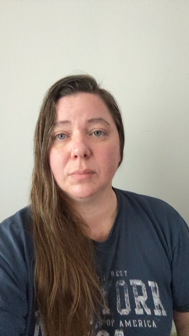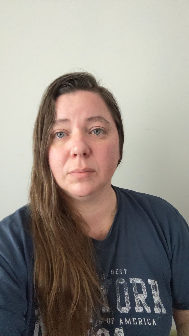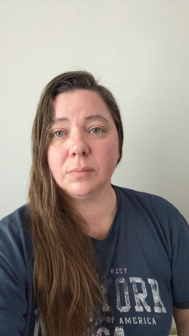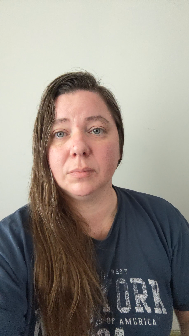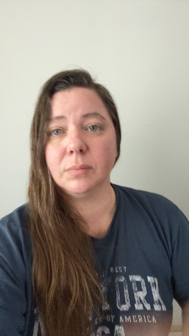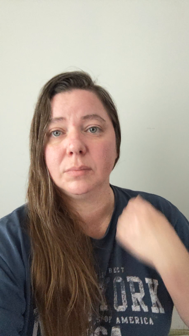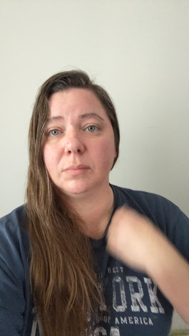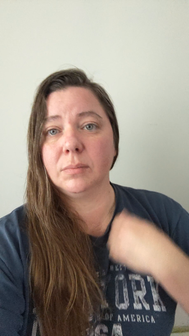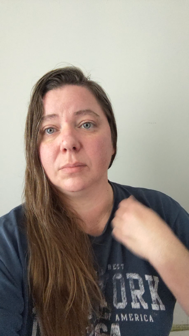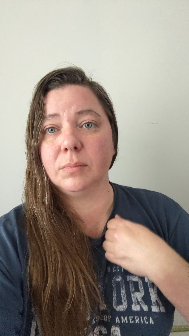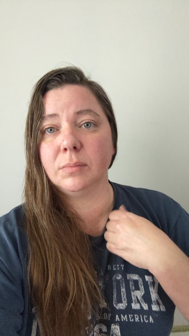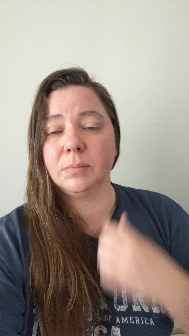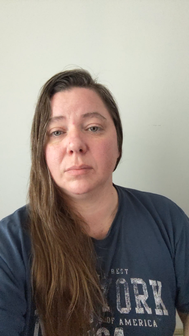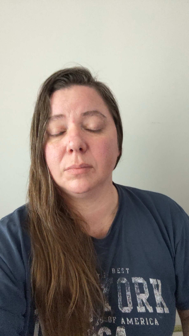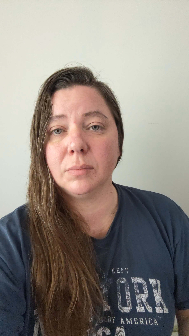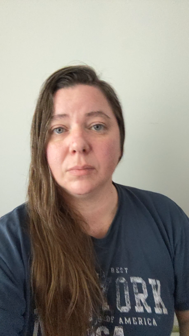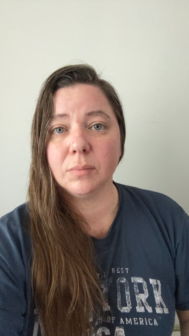bathtub